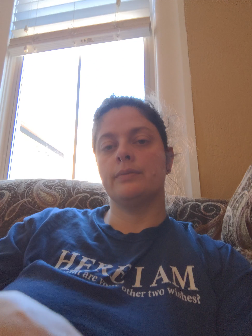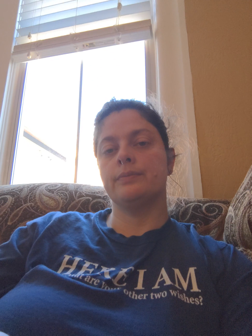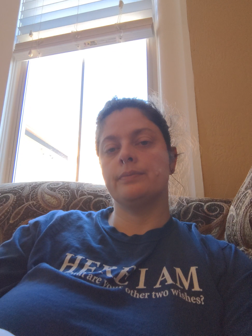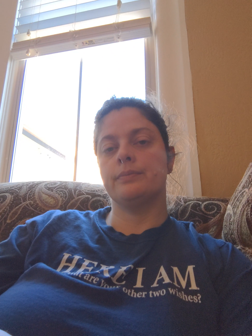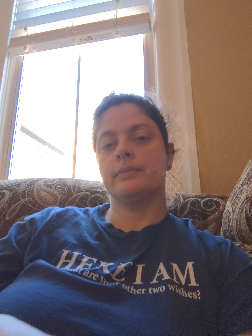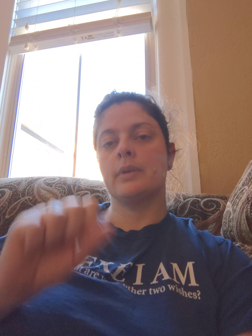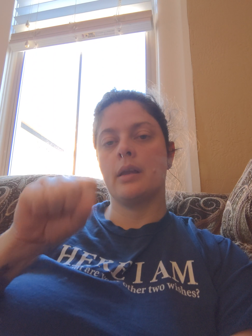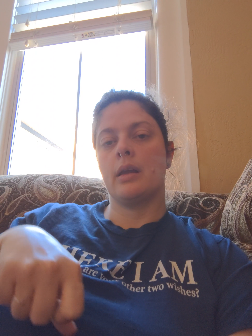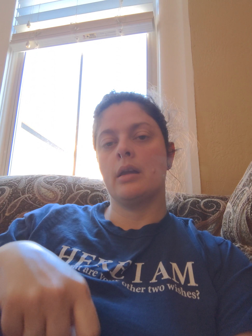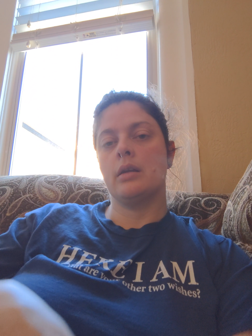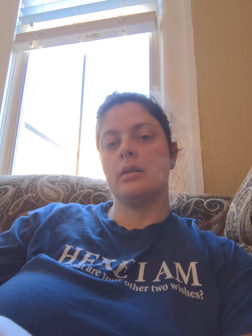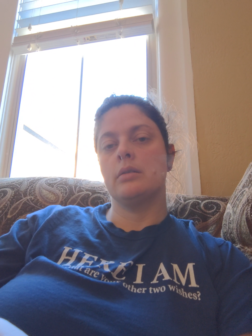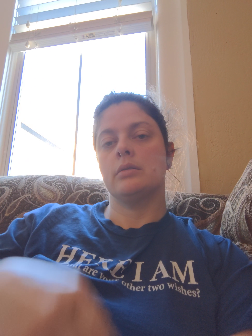can